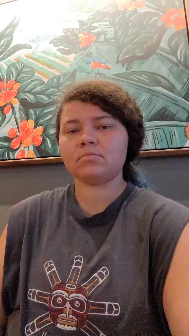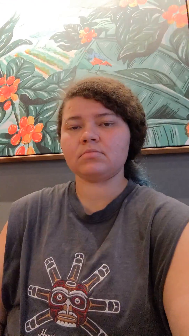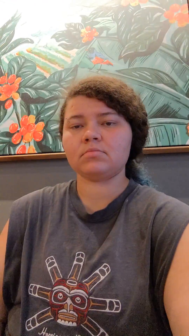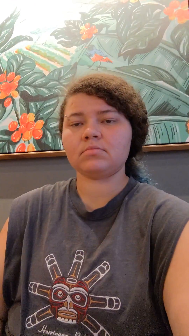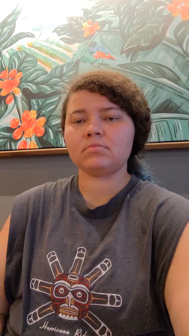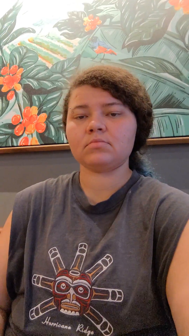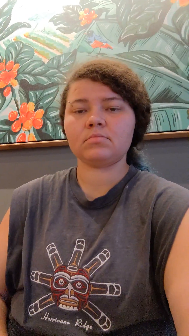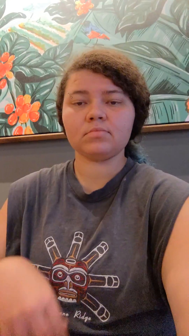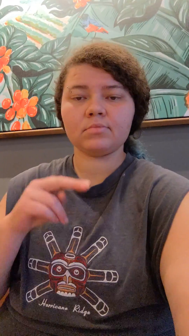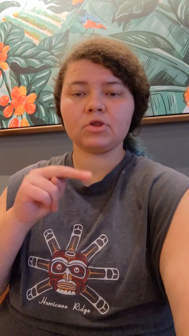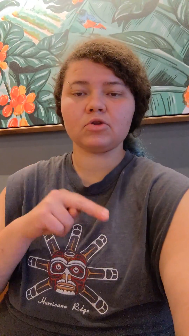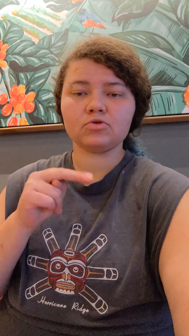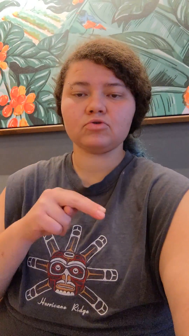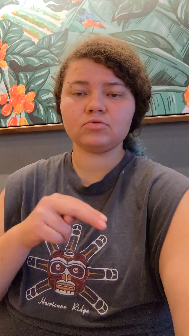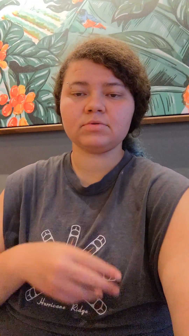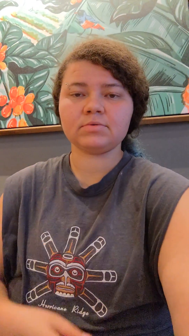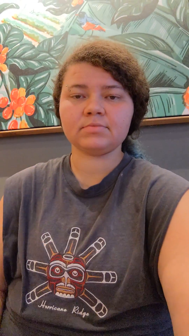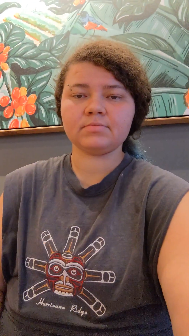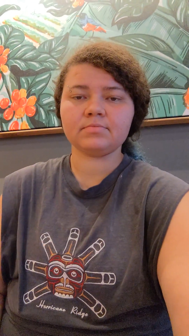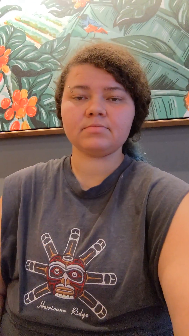nurse